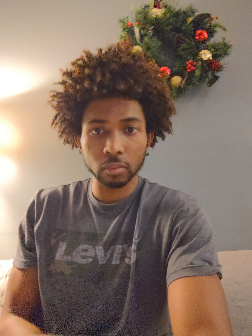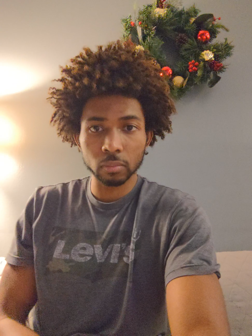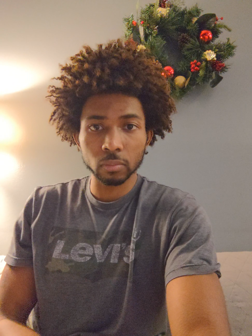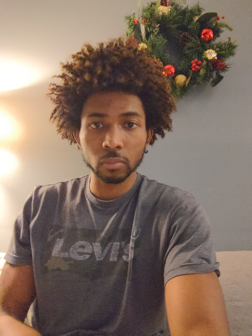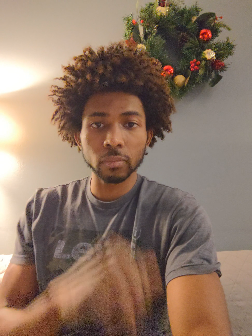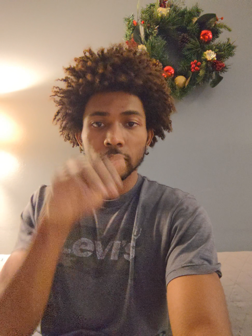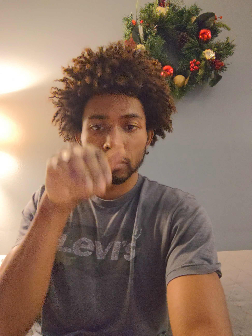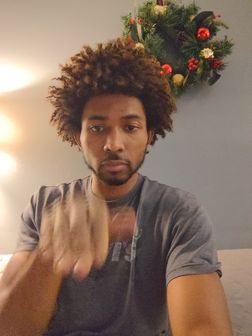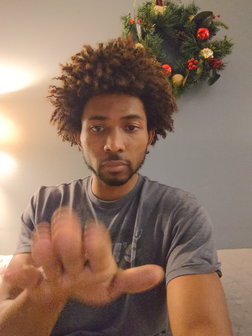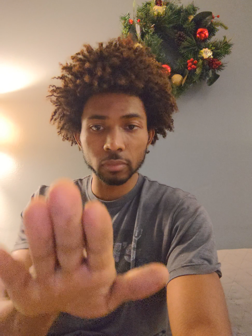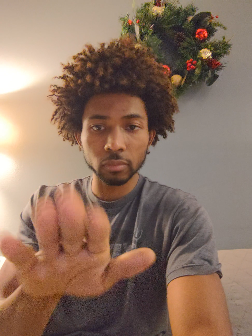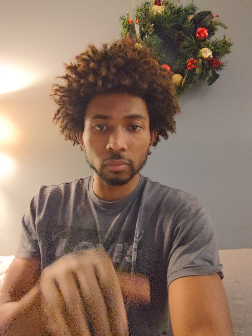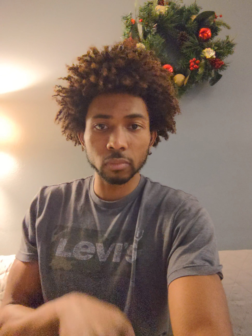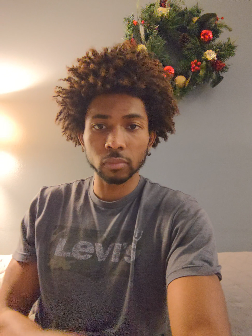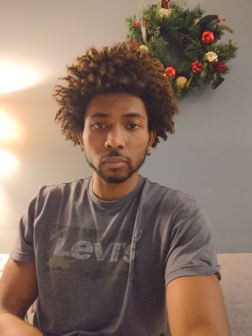into